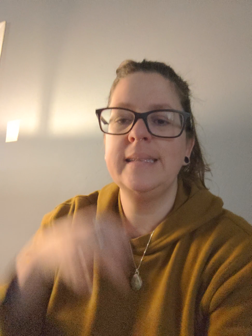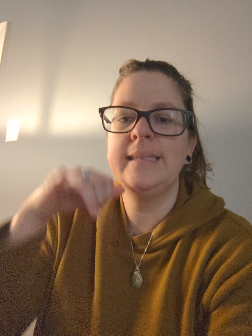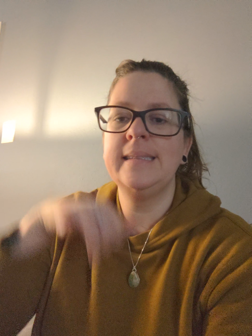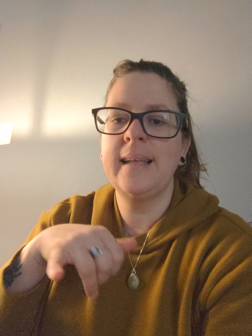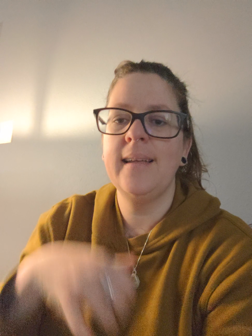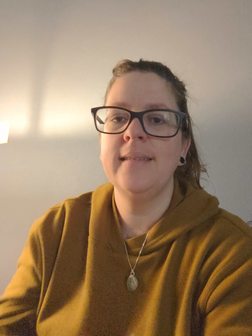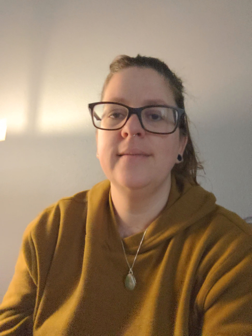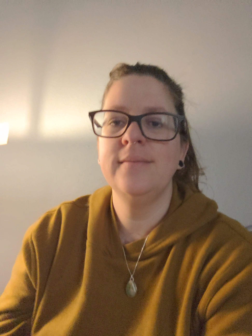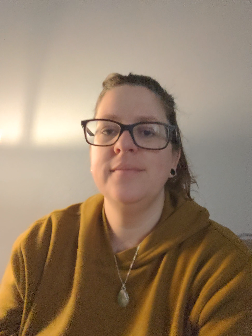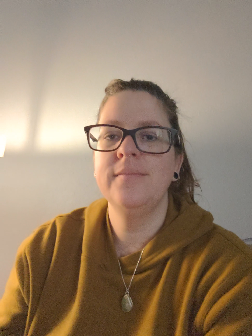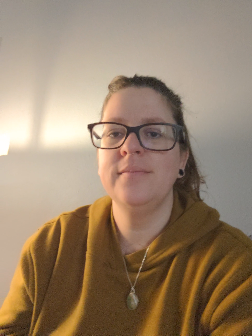stay